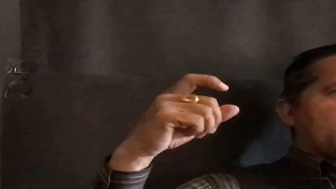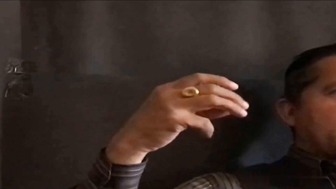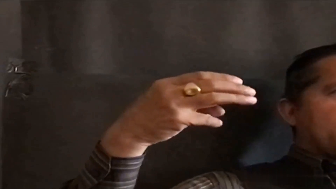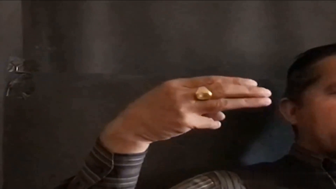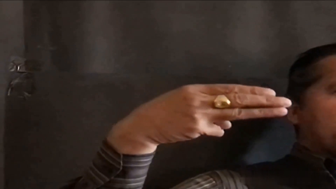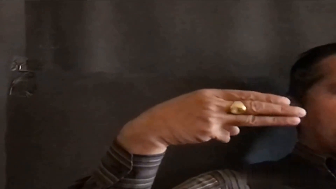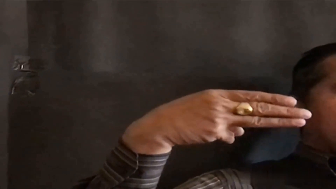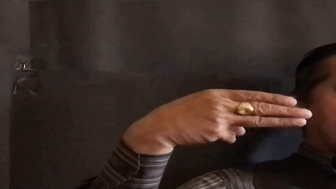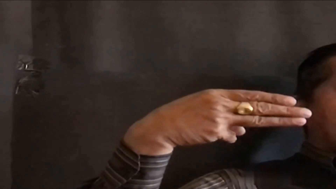घ